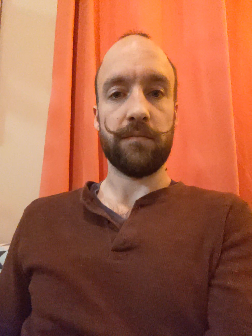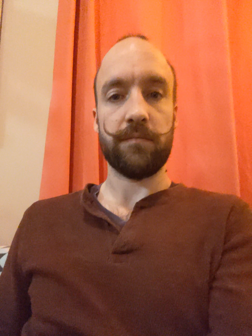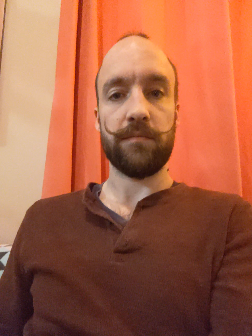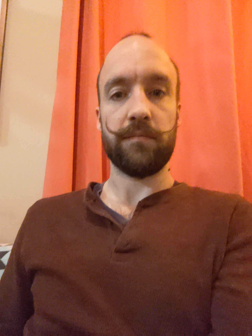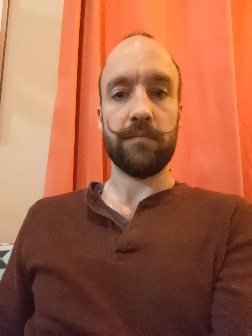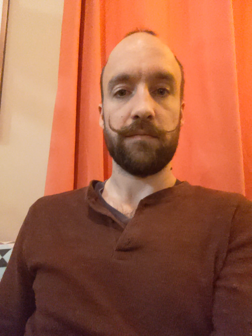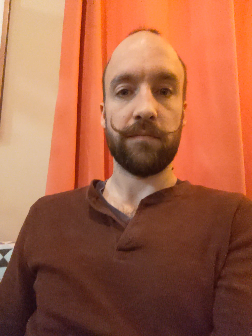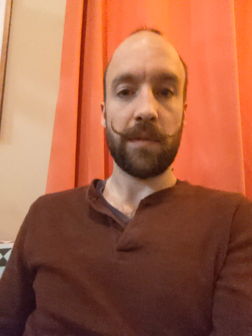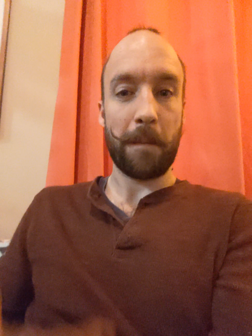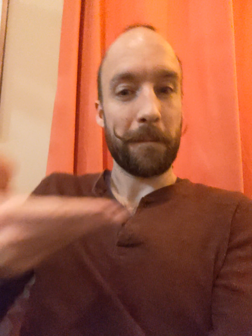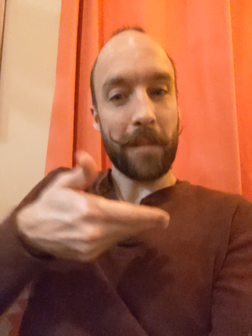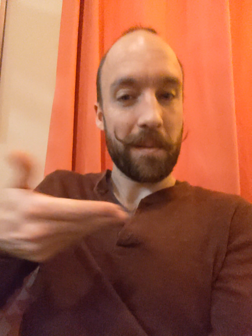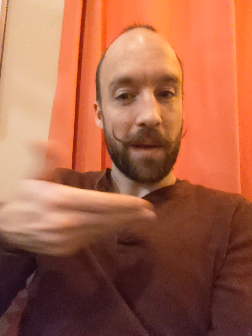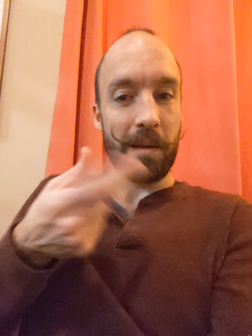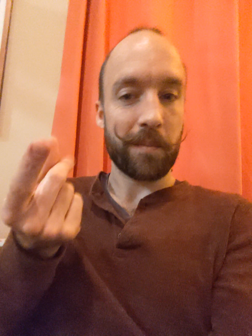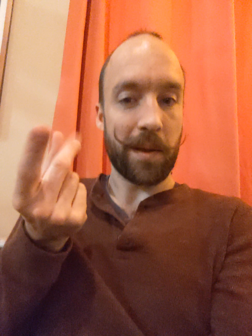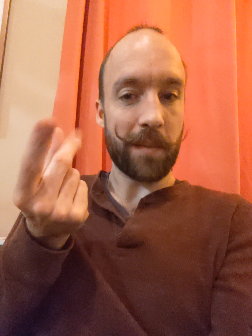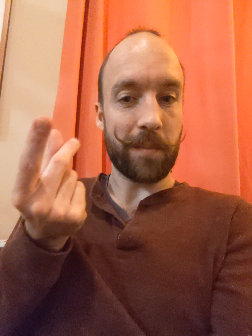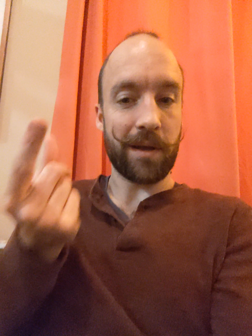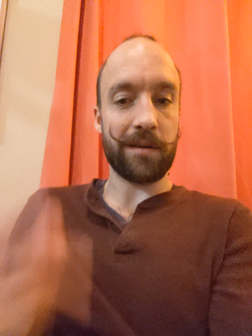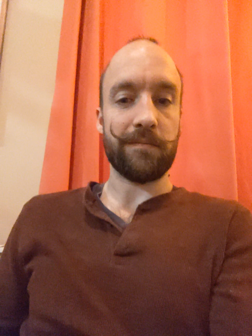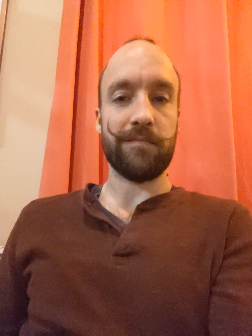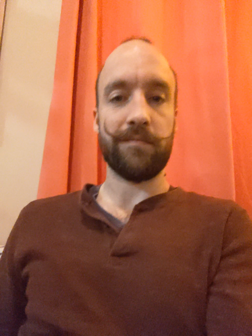puppy